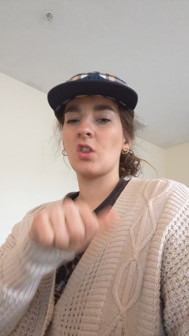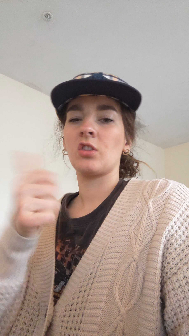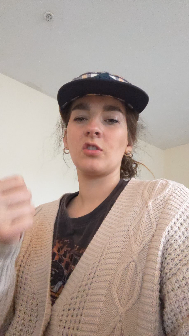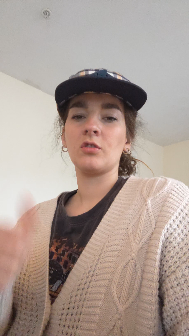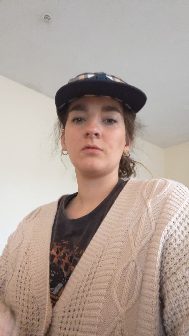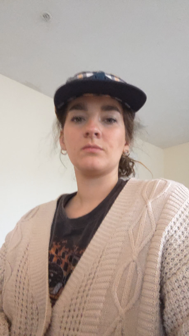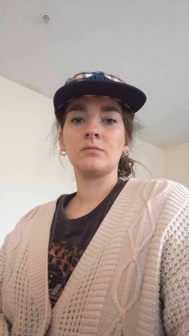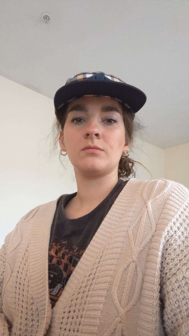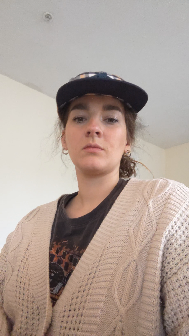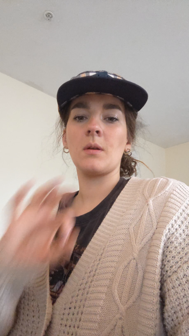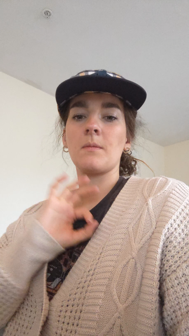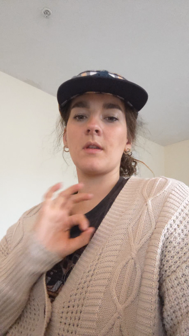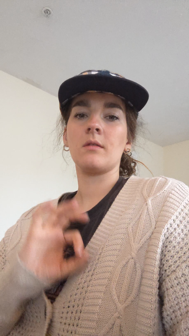button